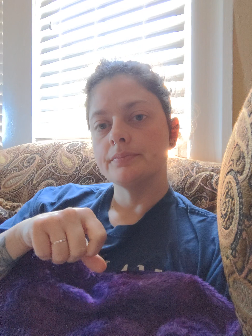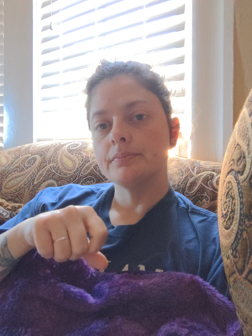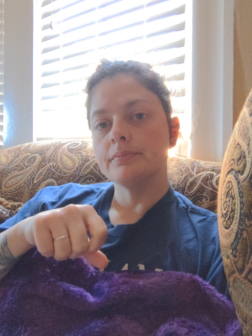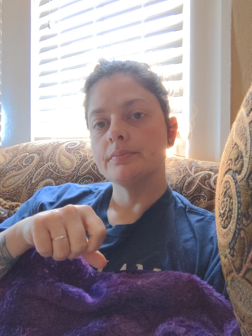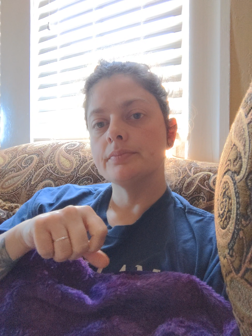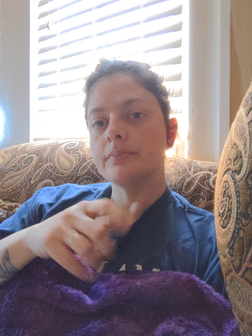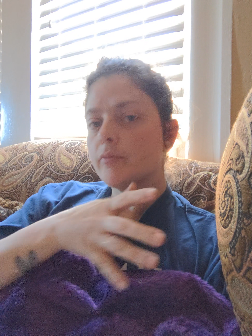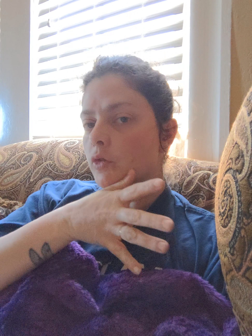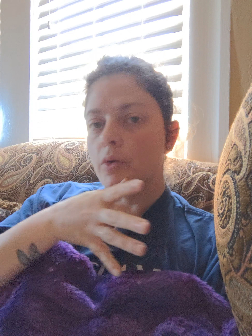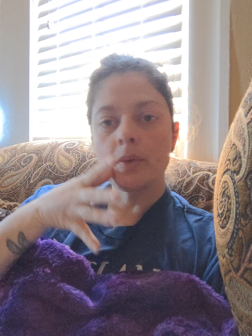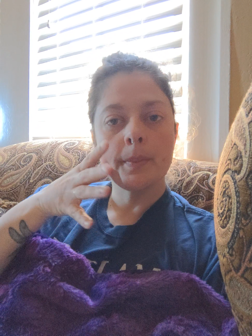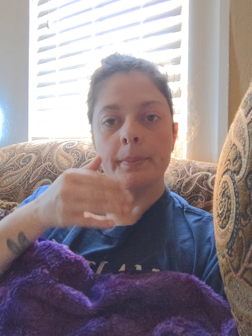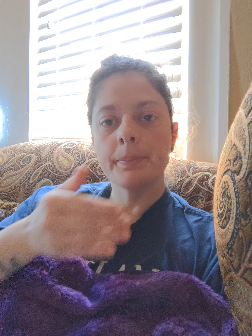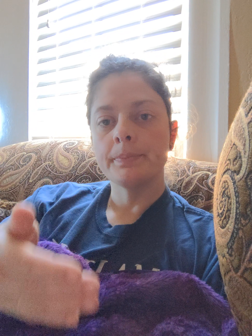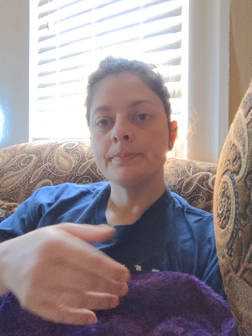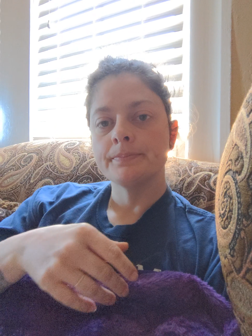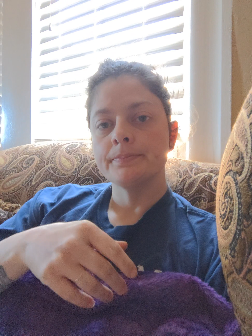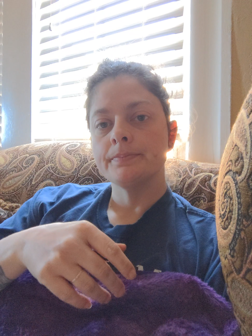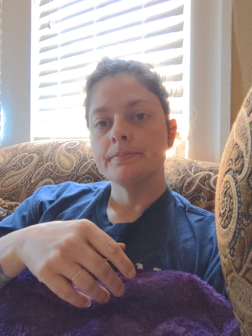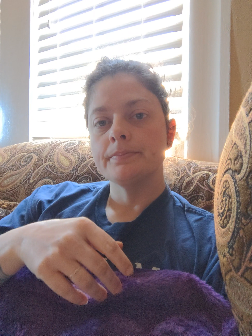farm